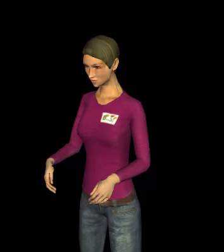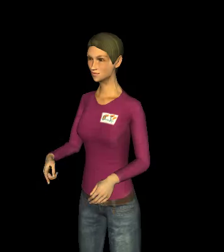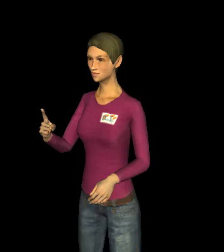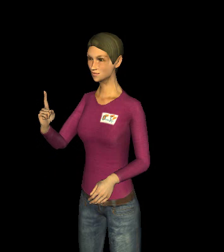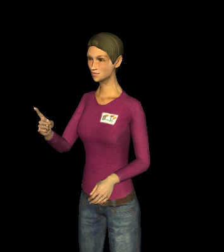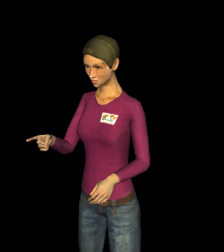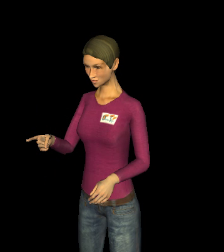واجب